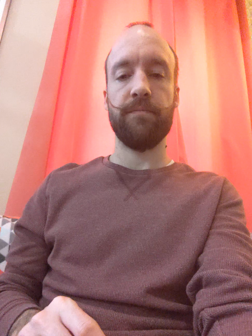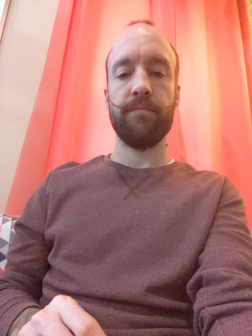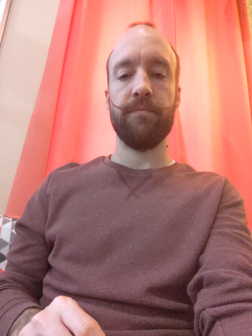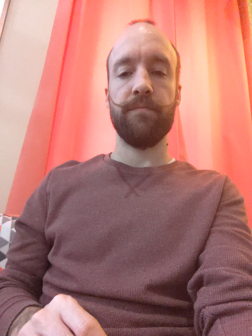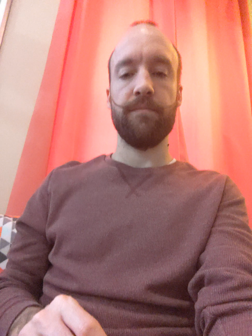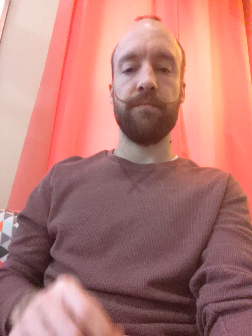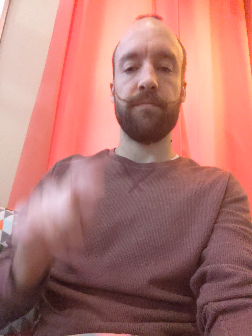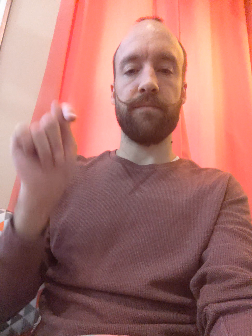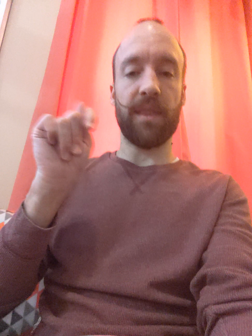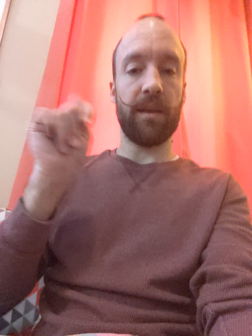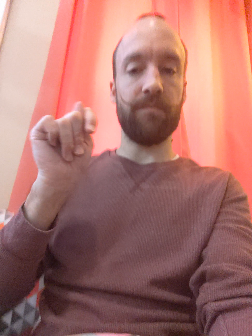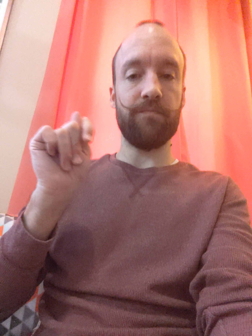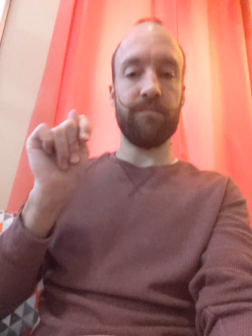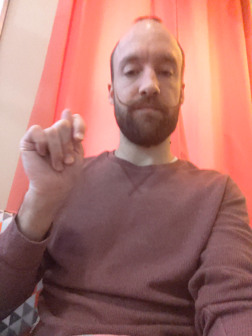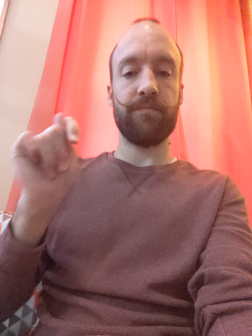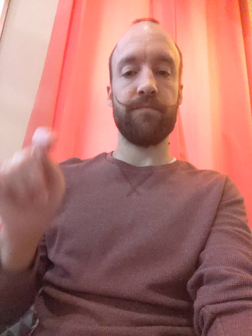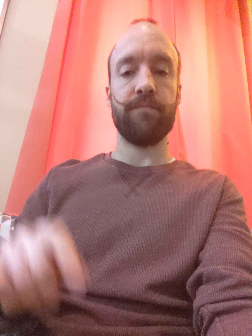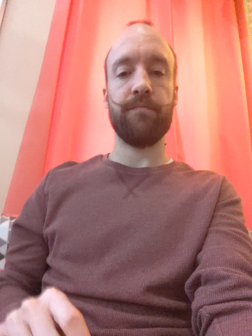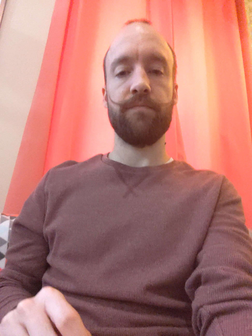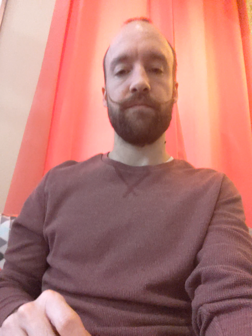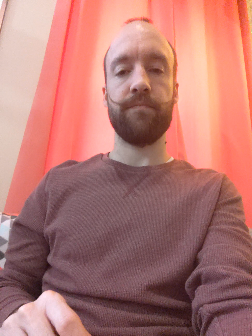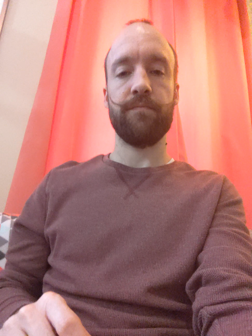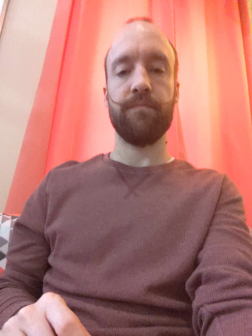potty